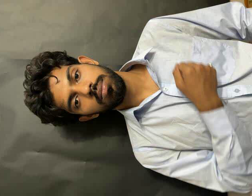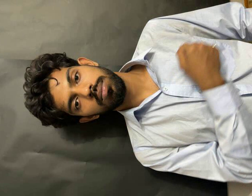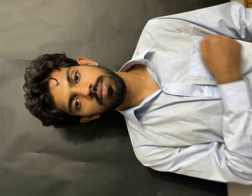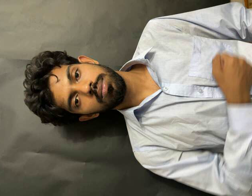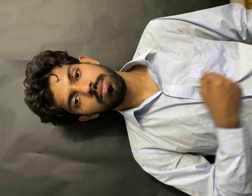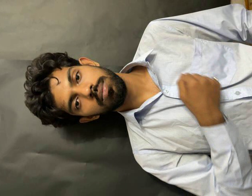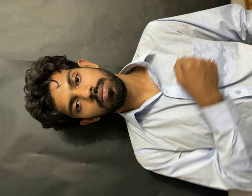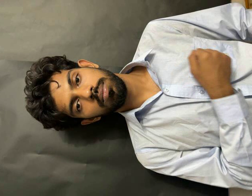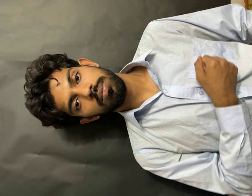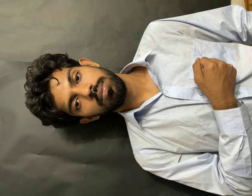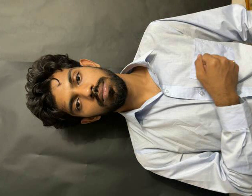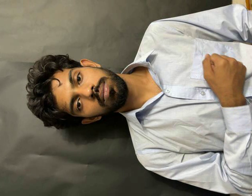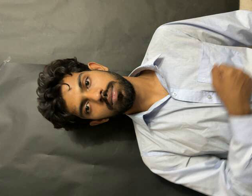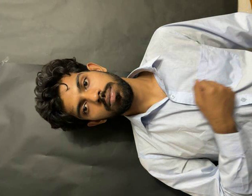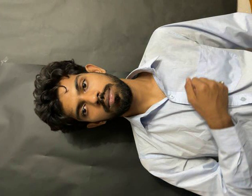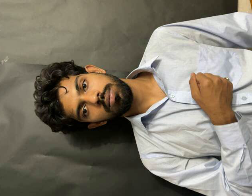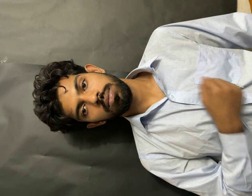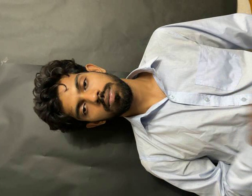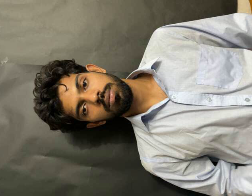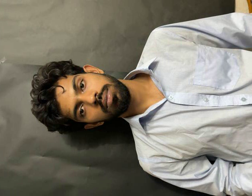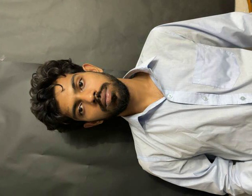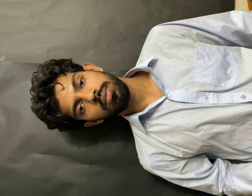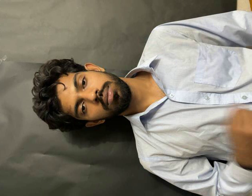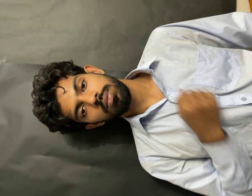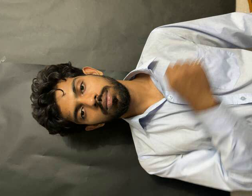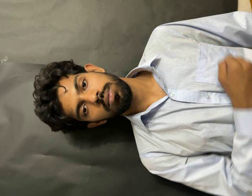sorry